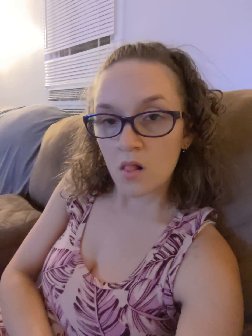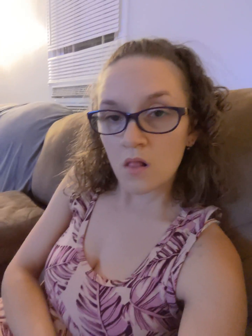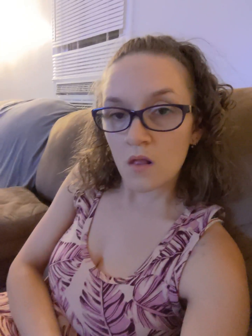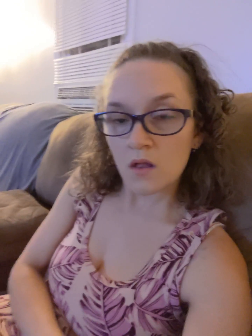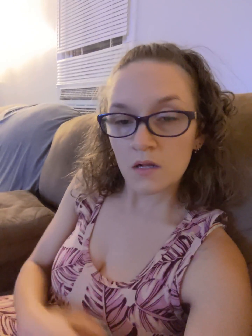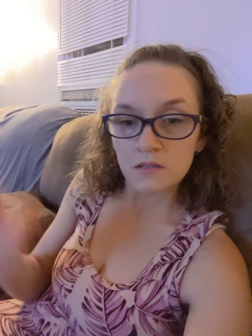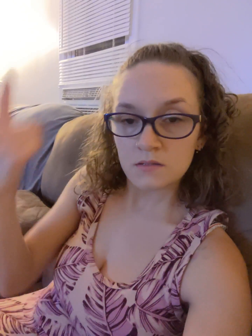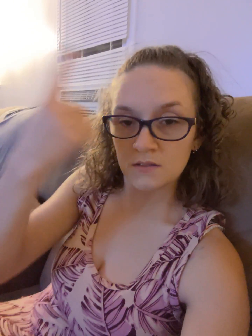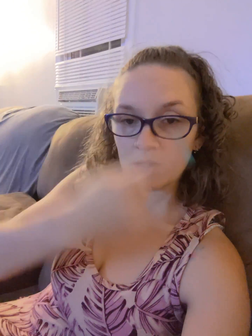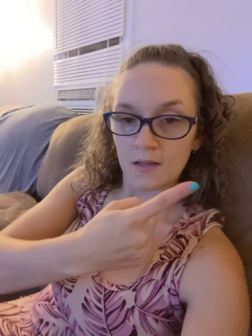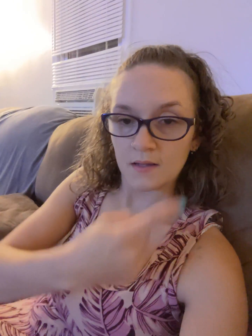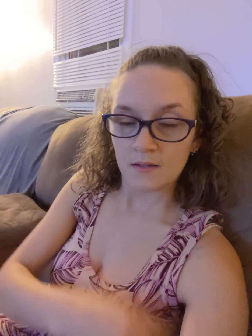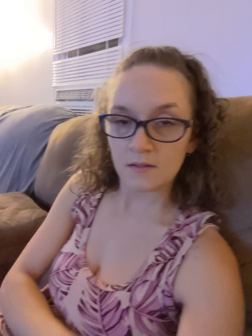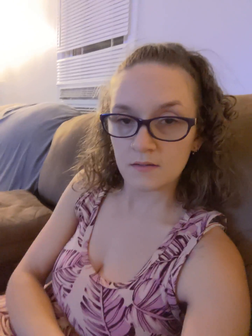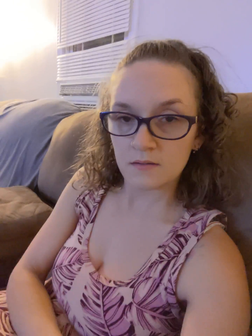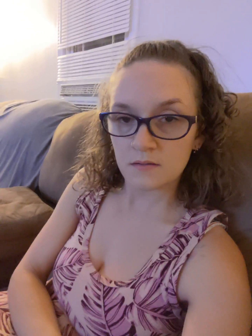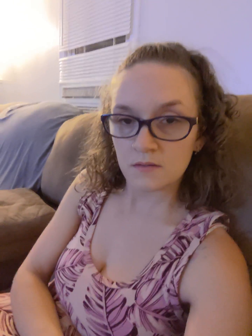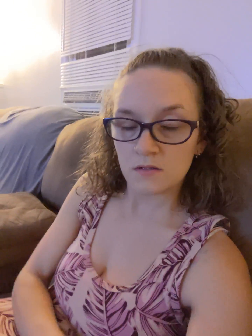day